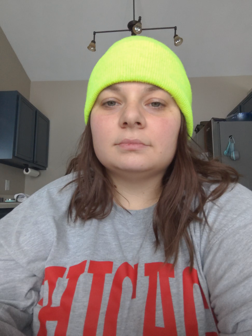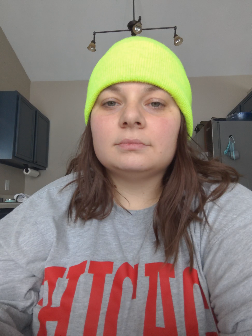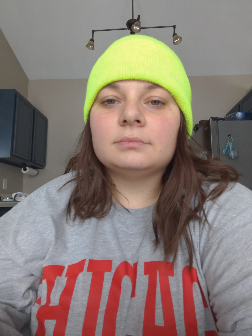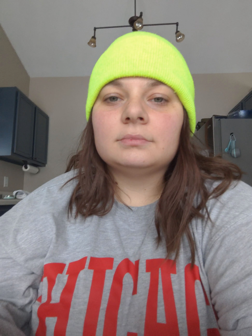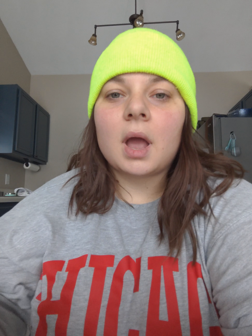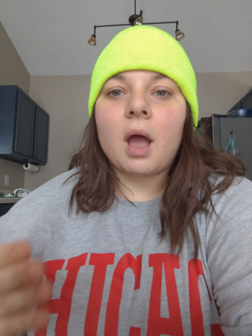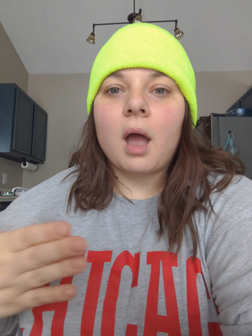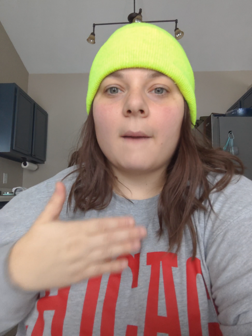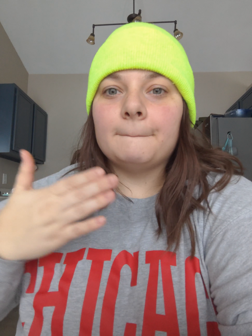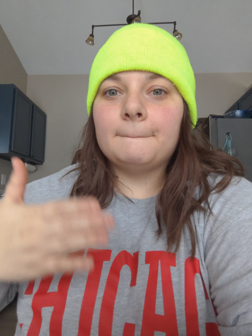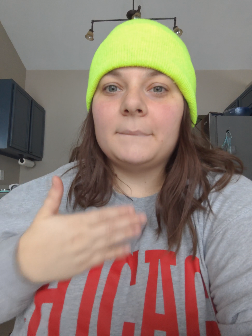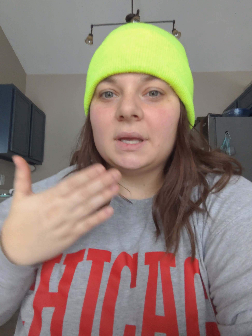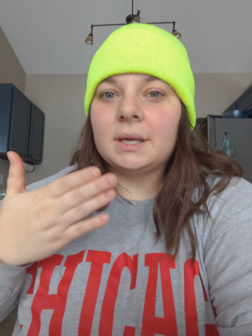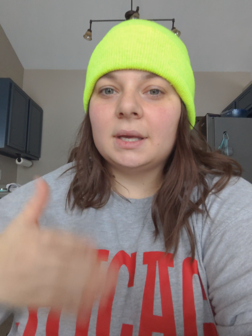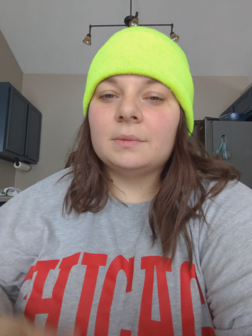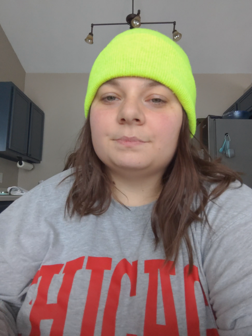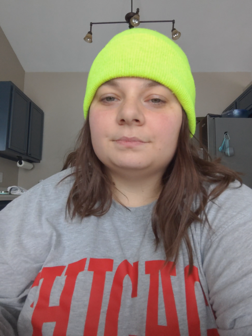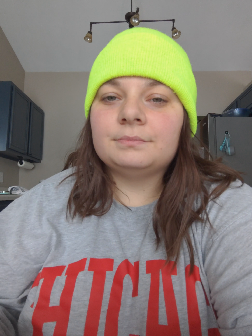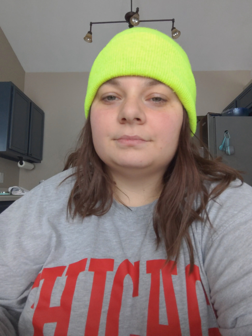happy